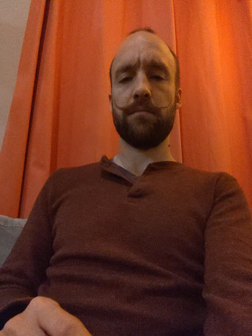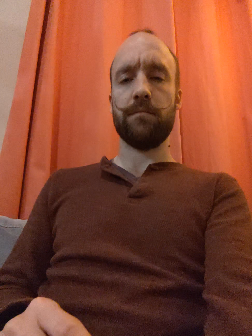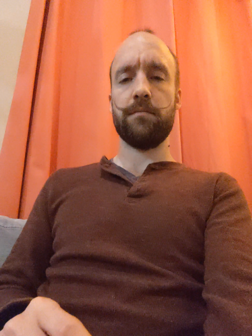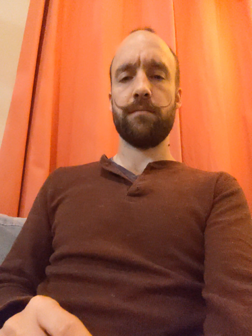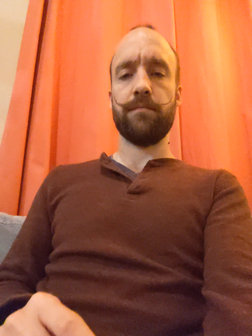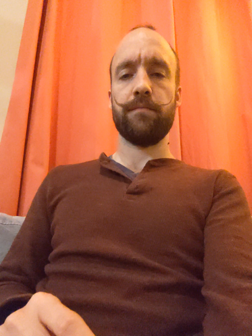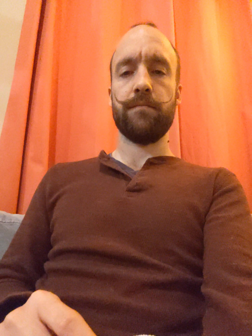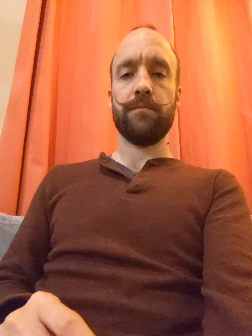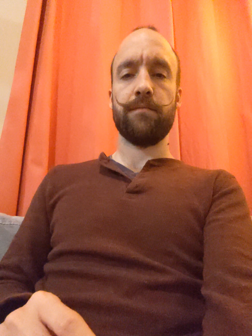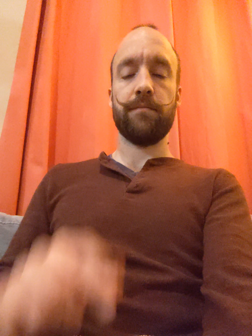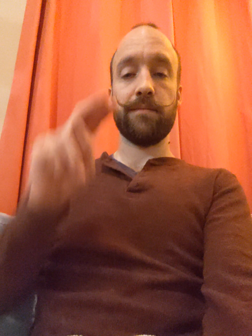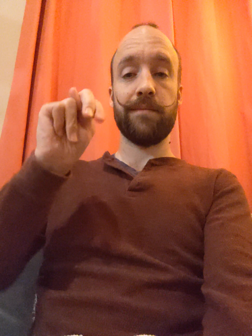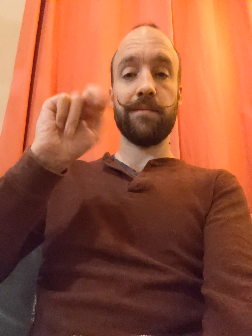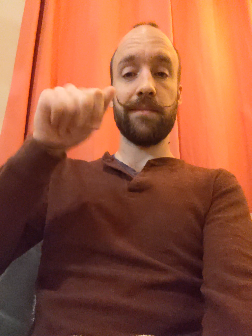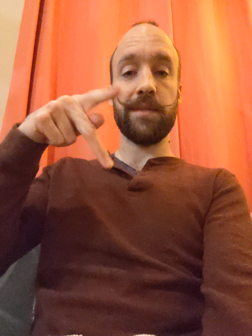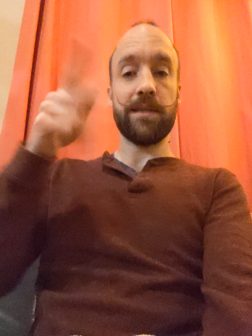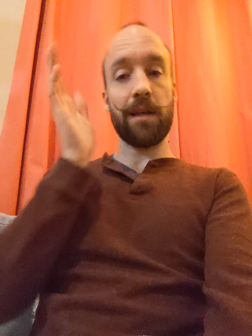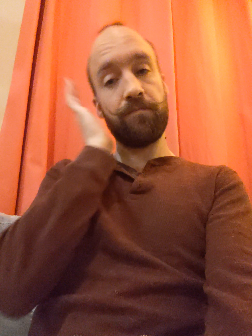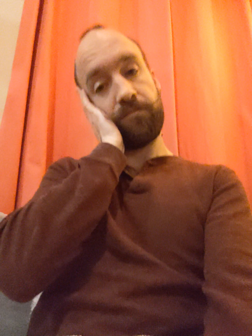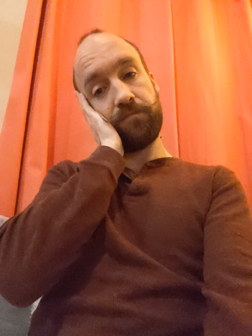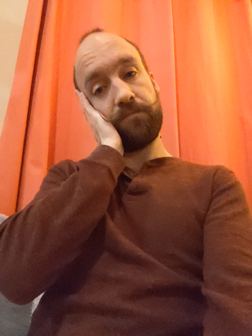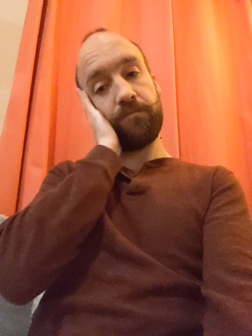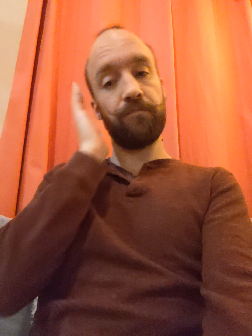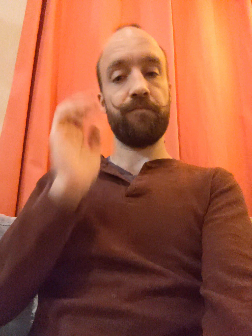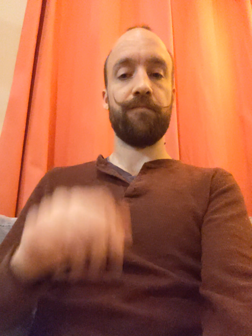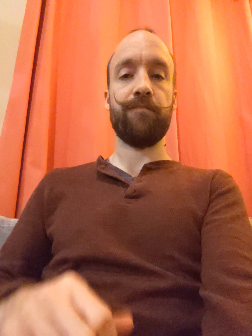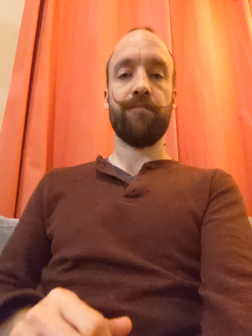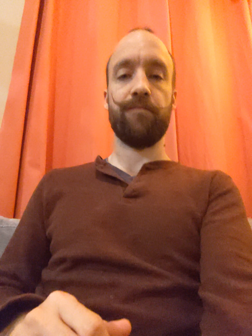nap